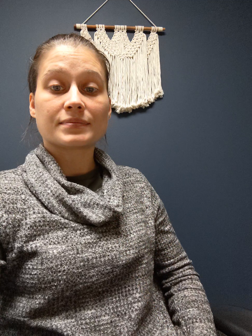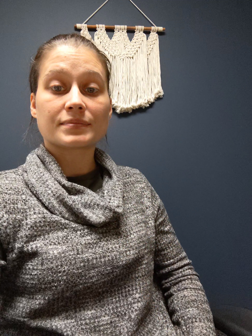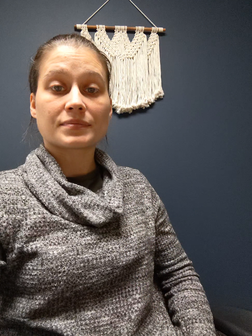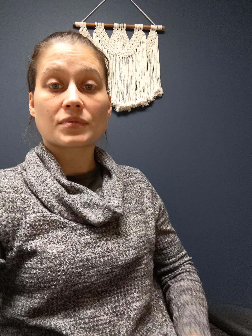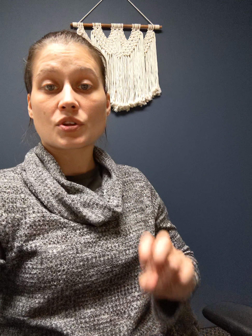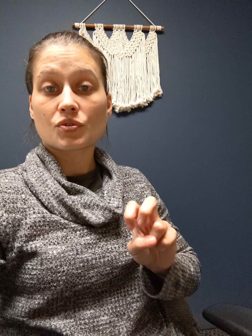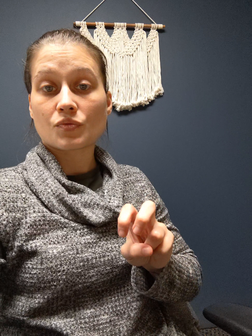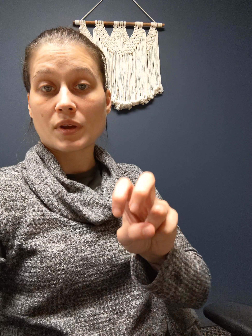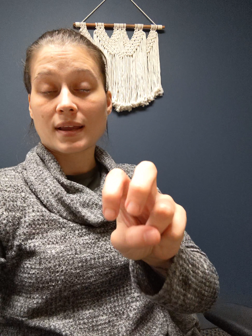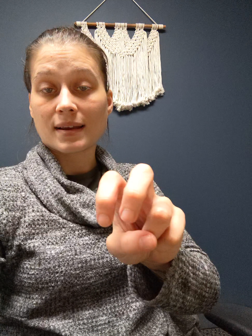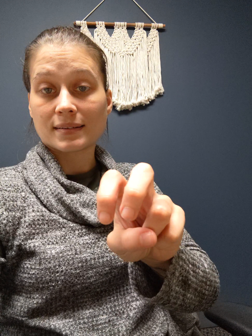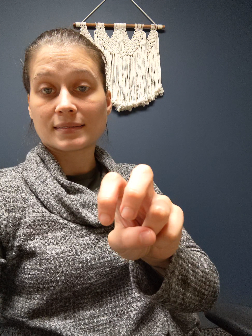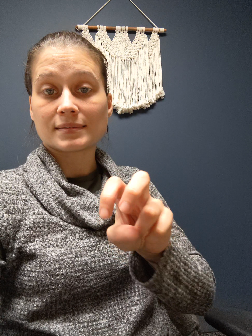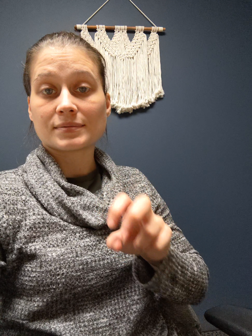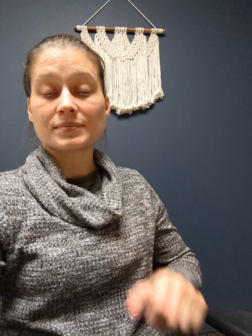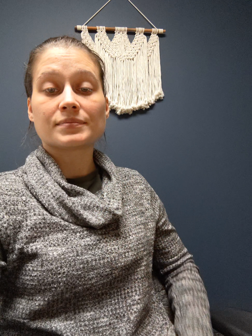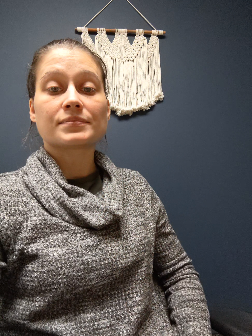ride